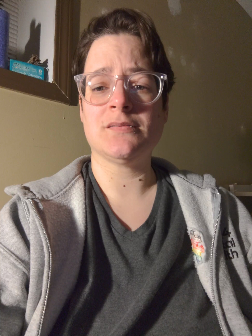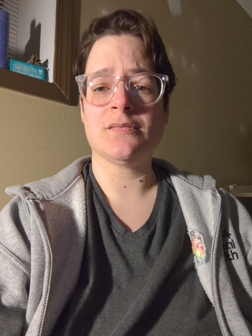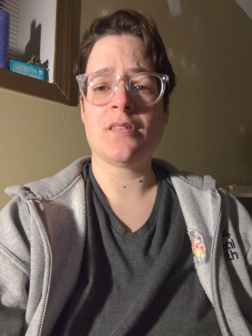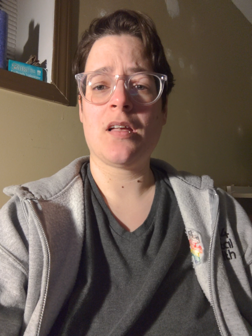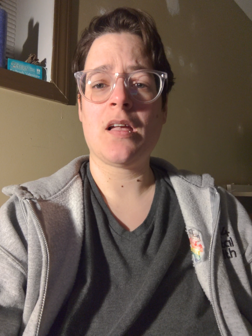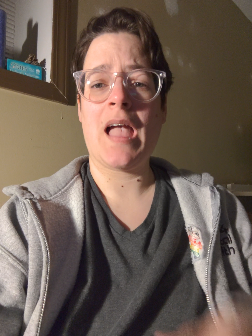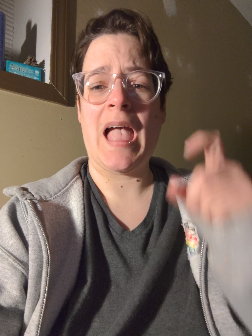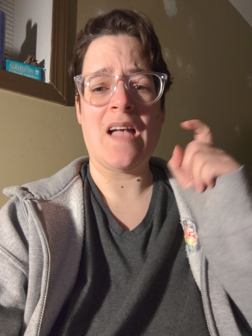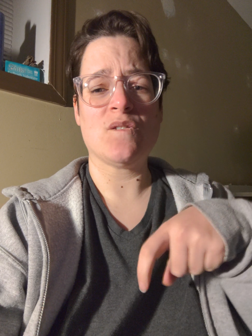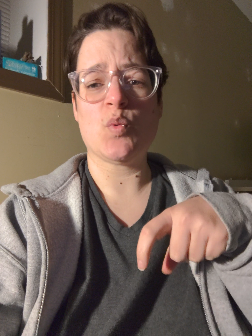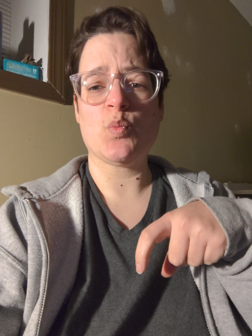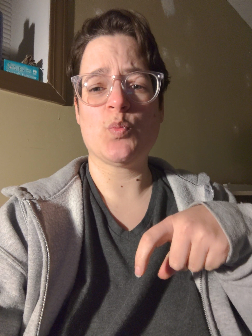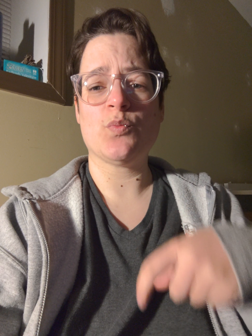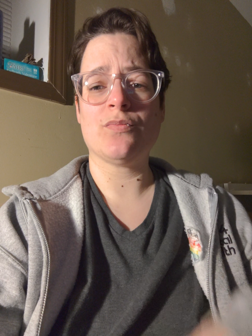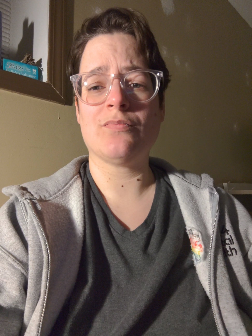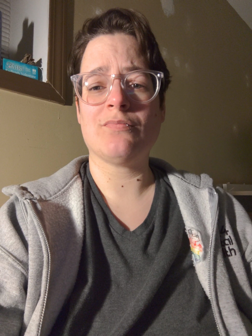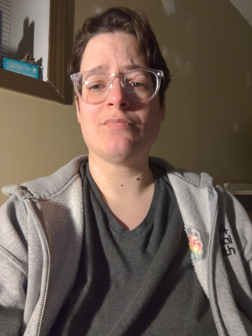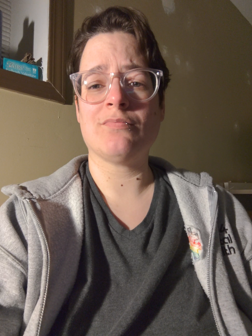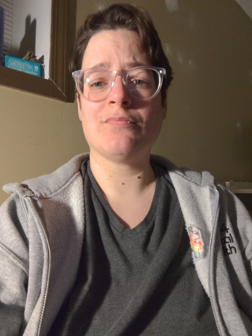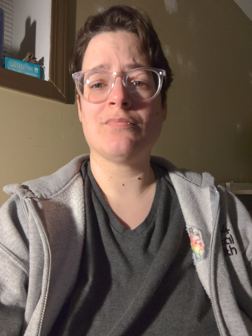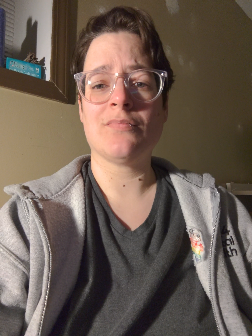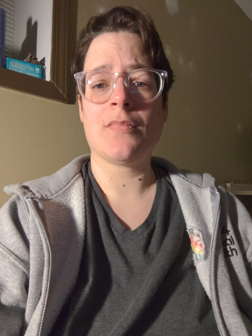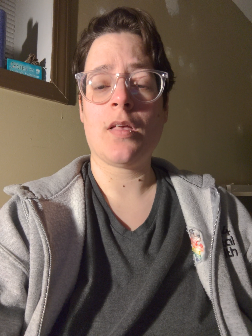have to